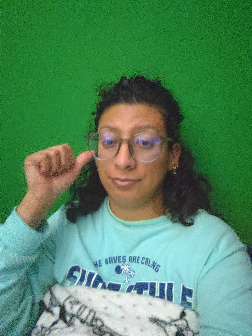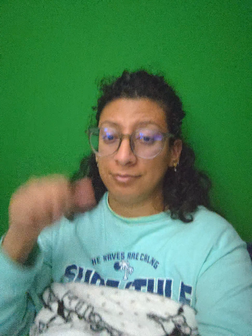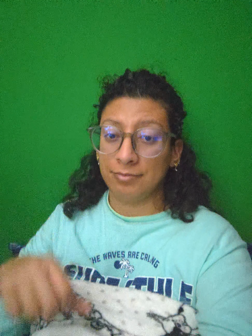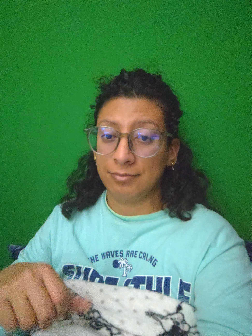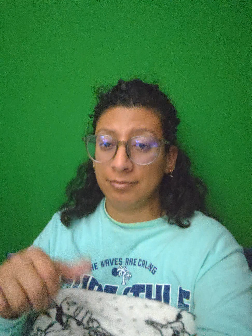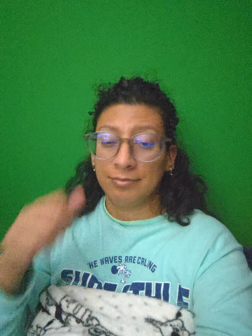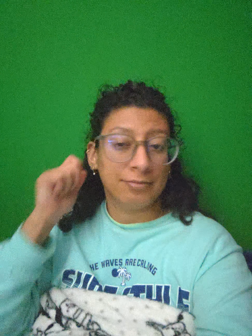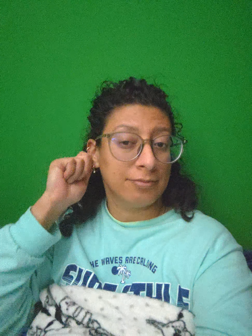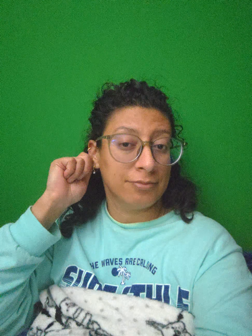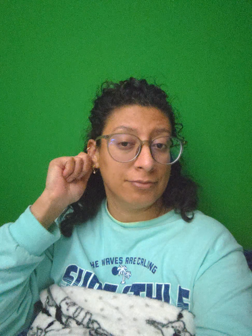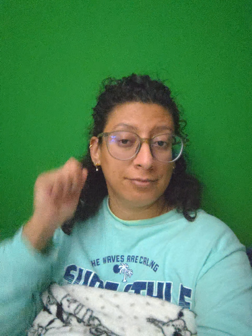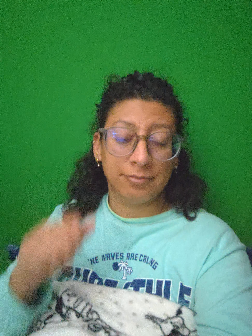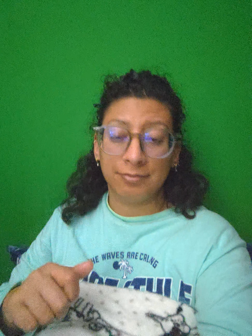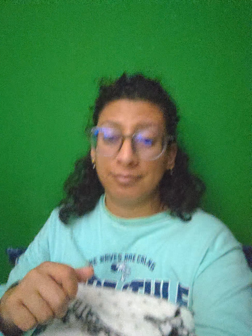ear